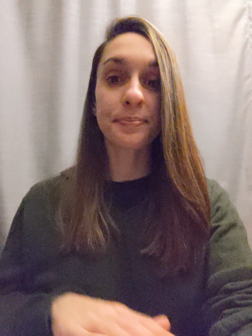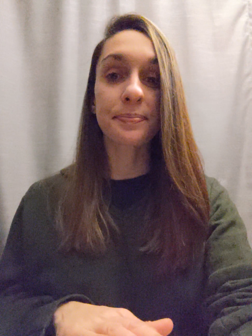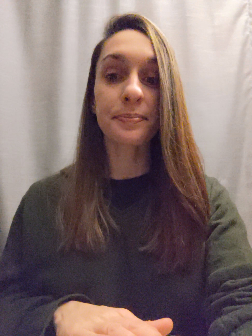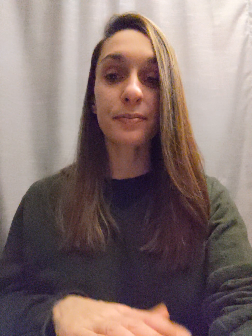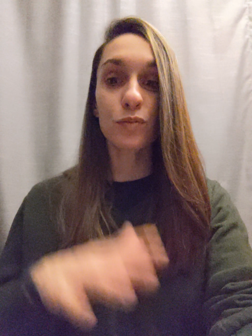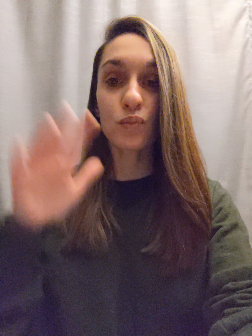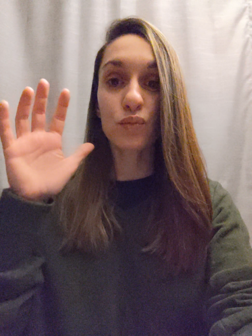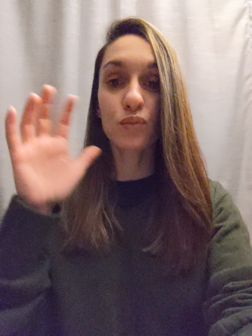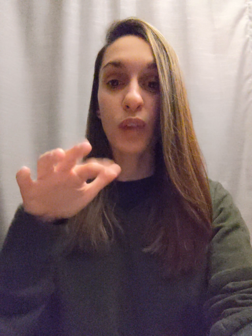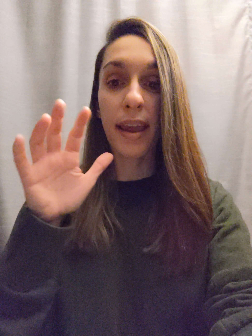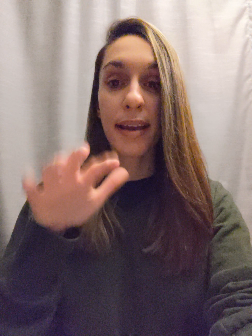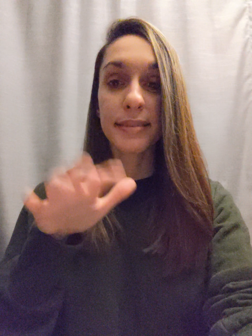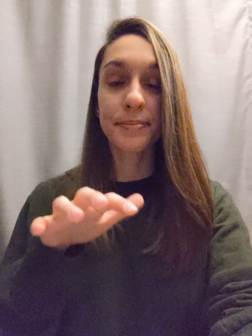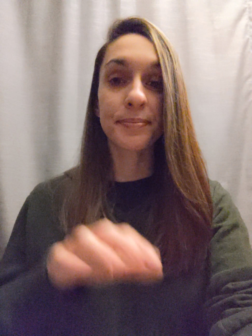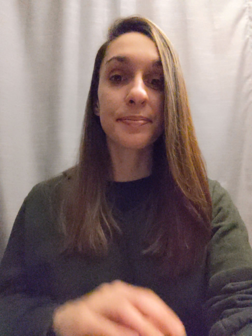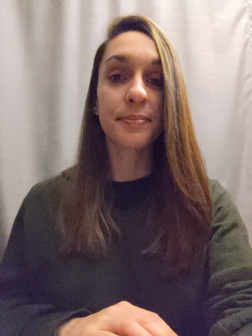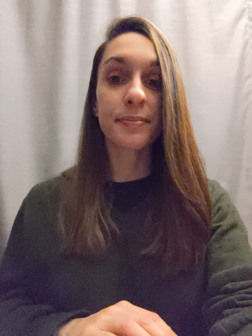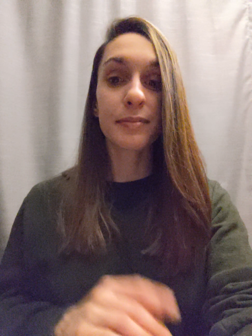rain